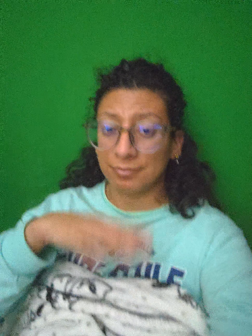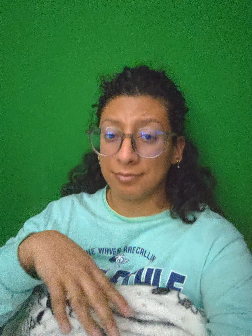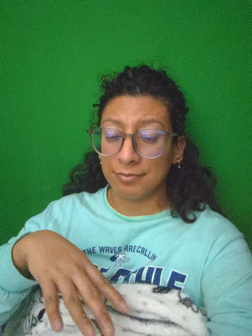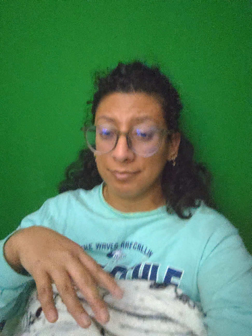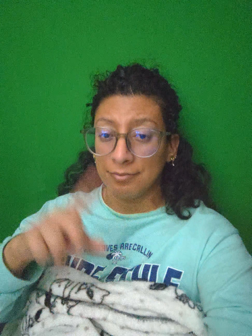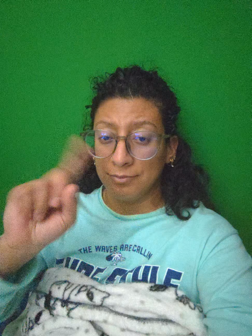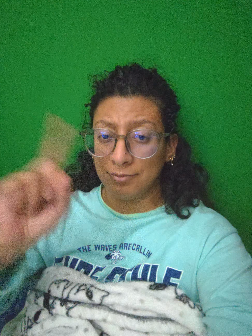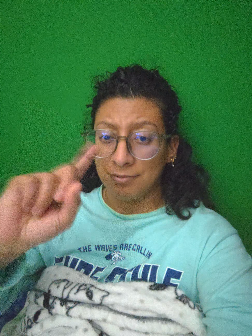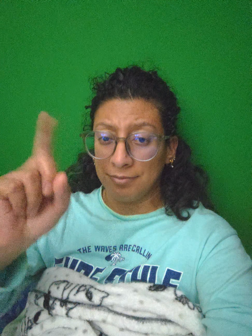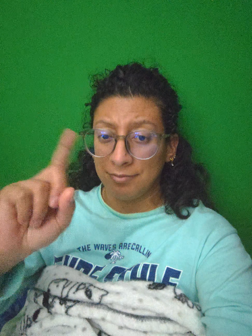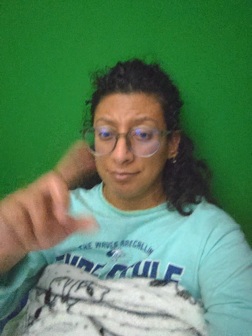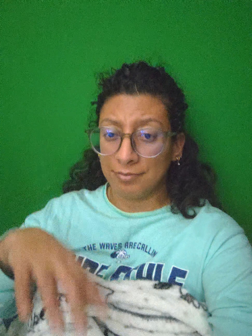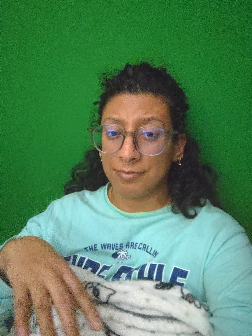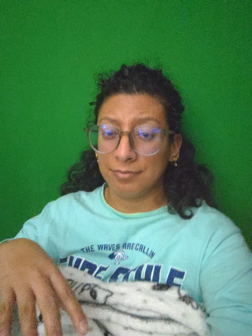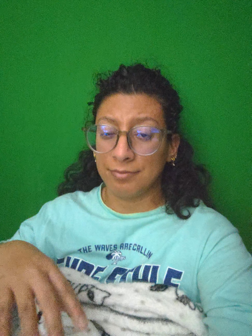where